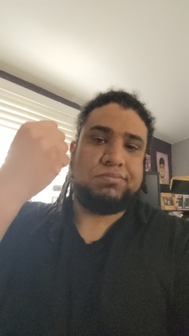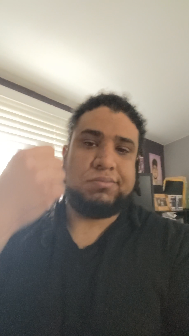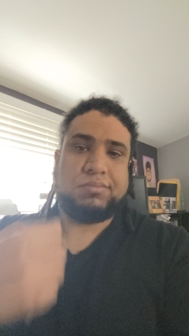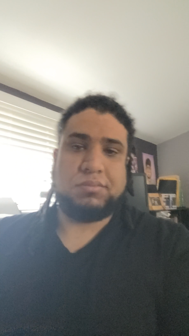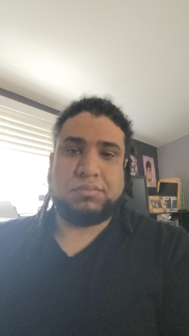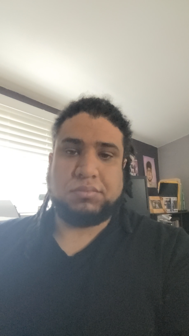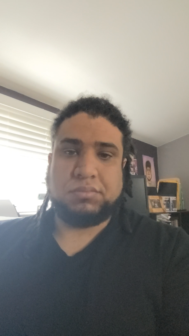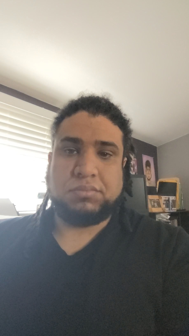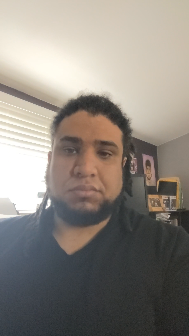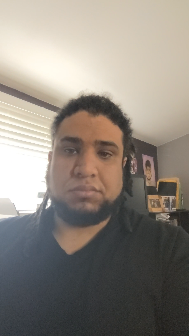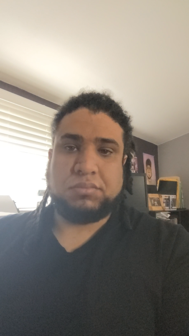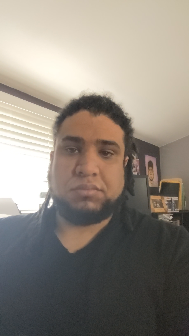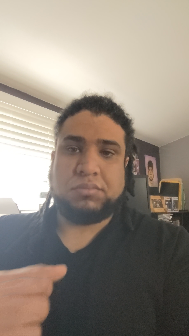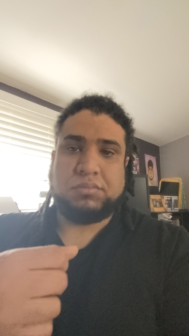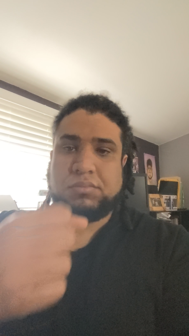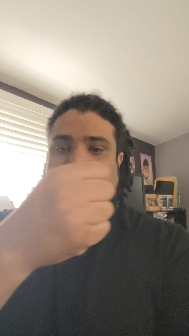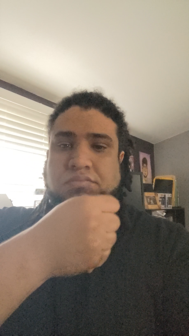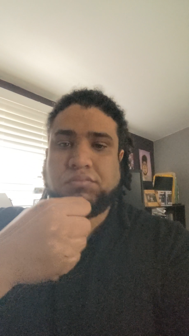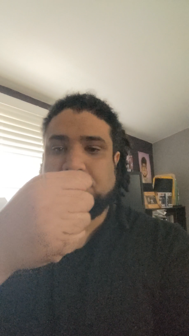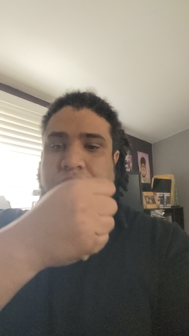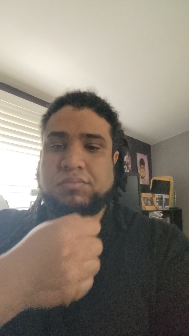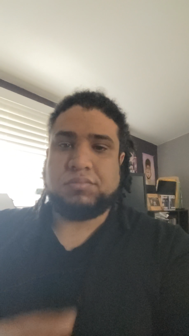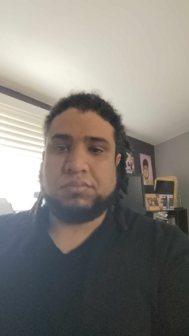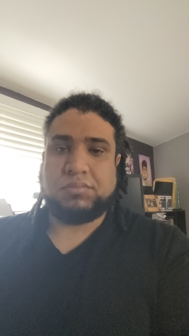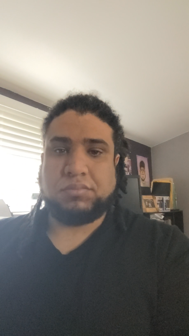coffee